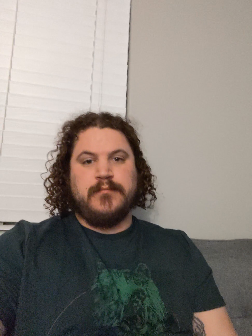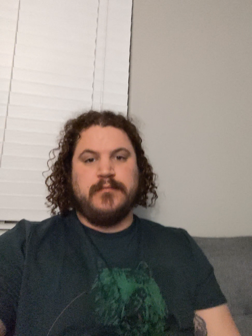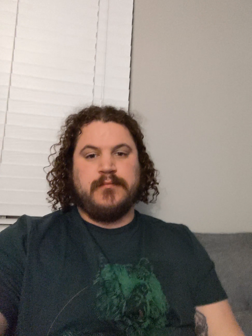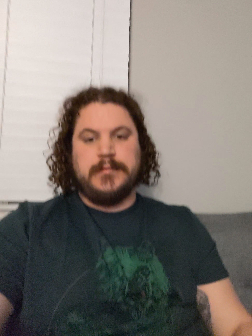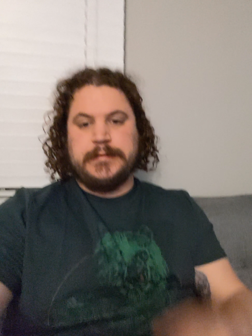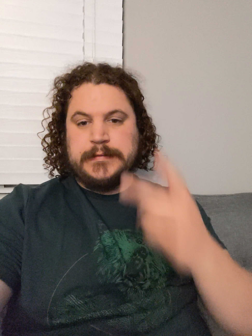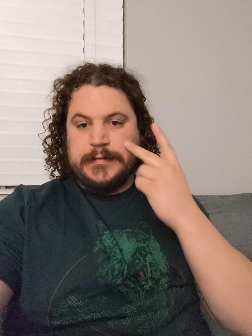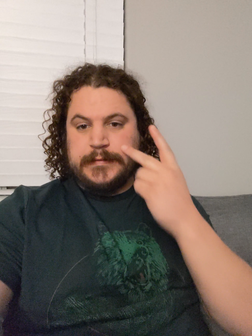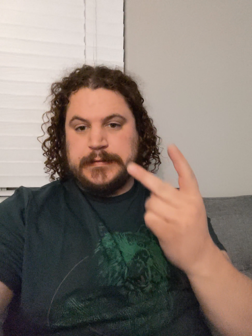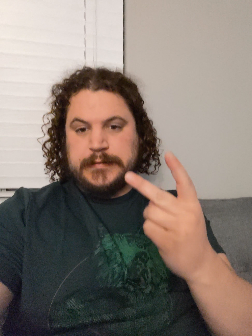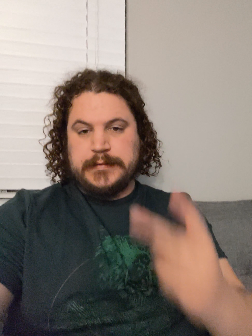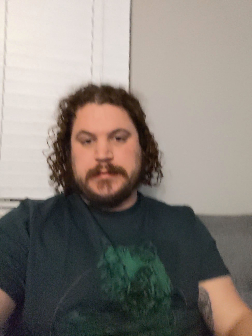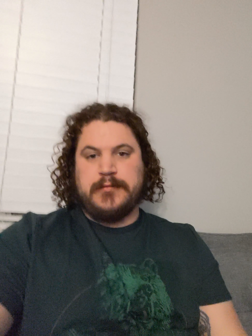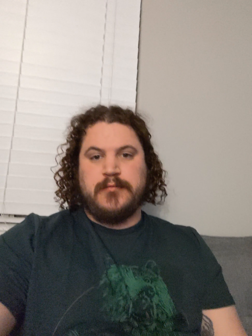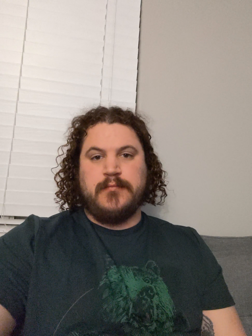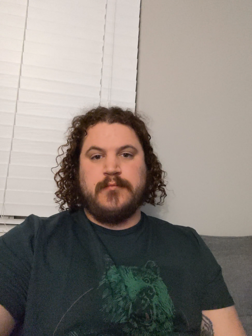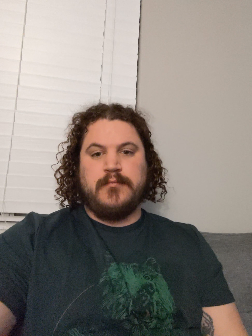see